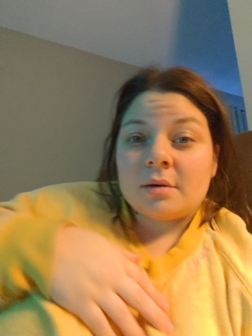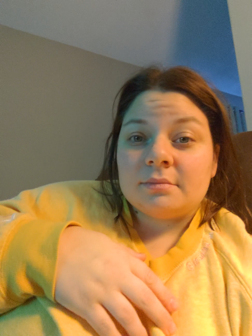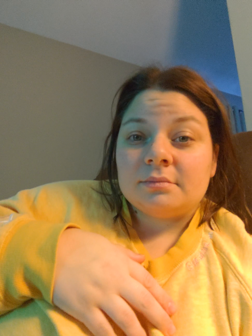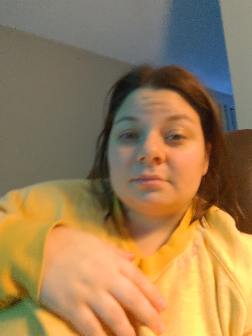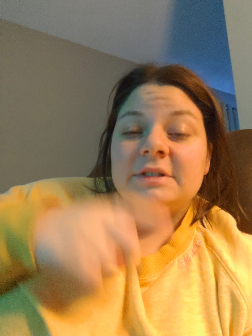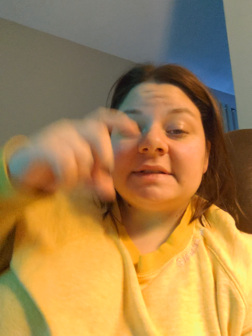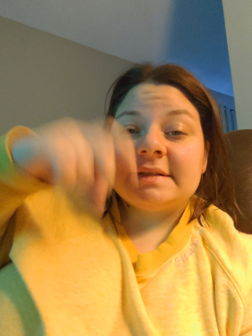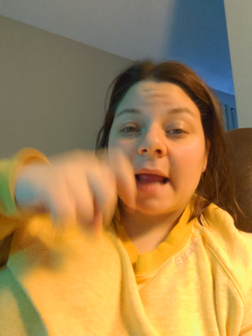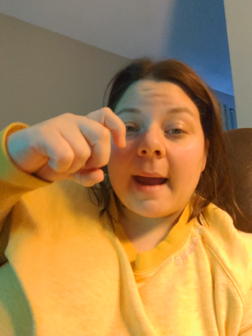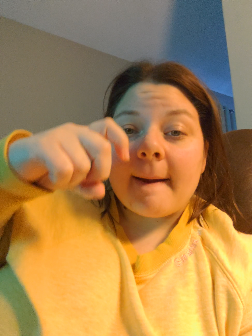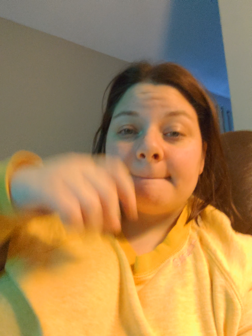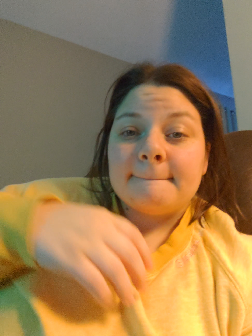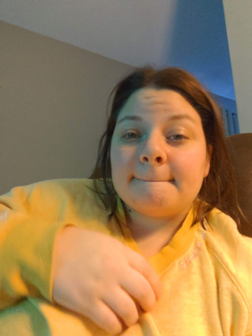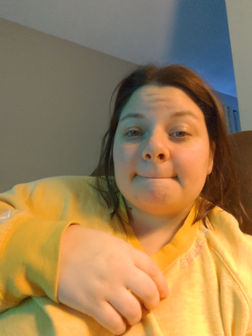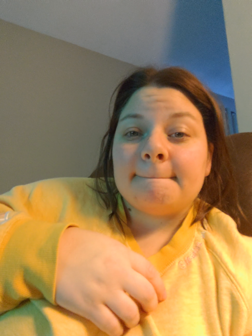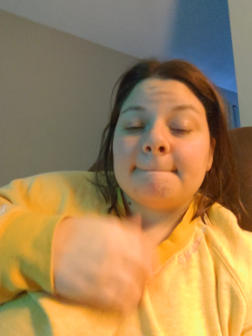time